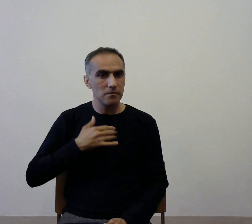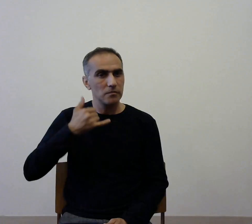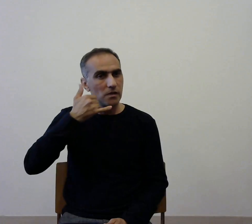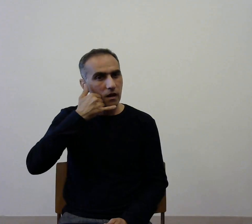telefon